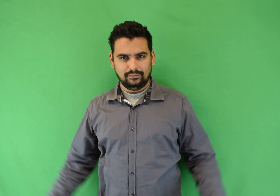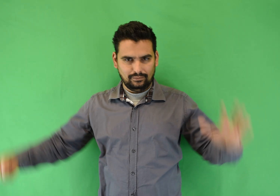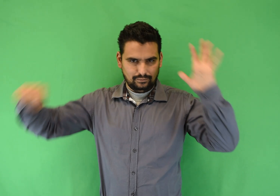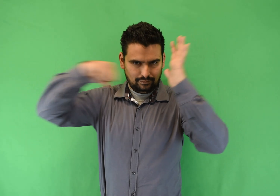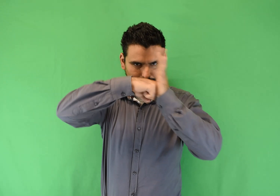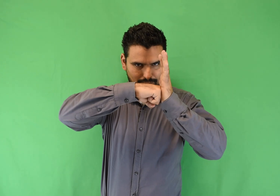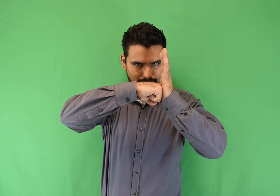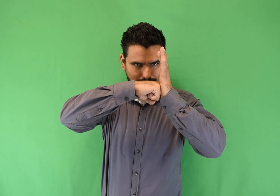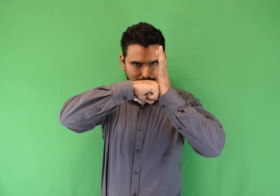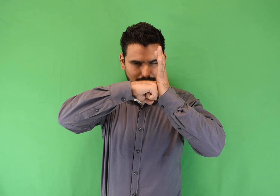golpe